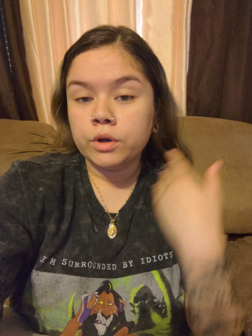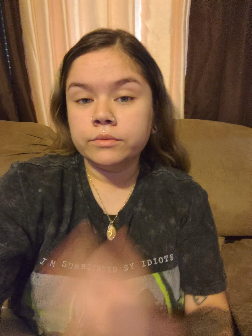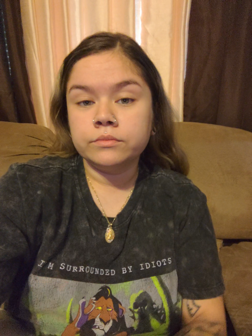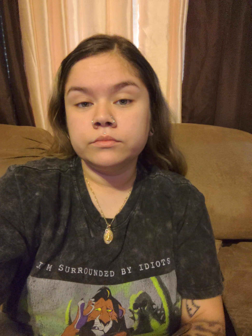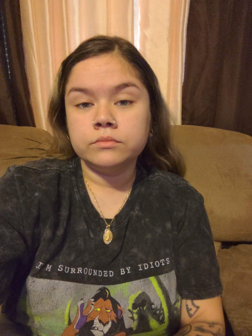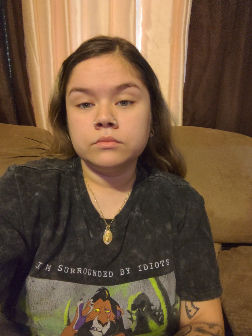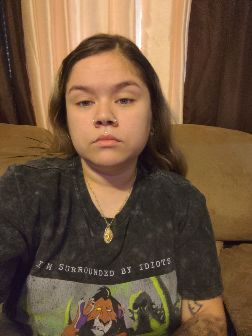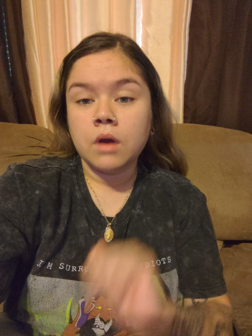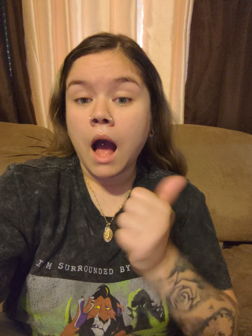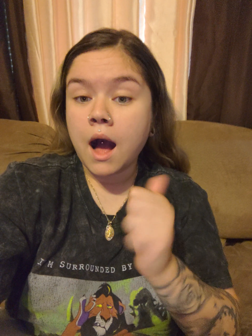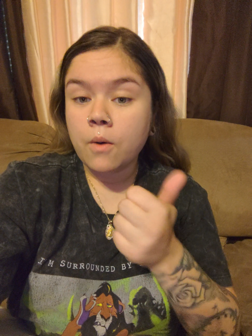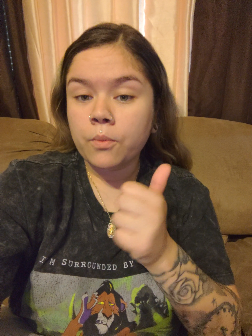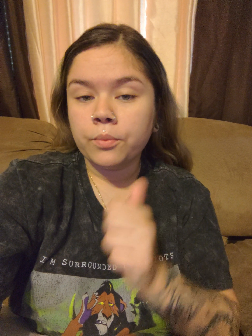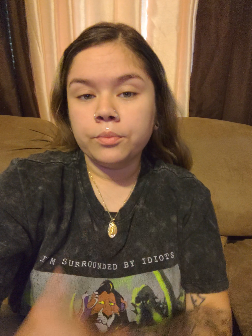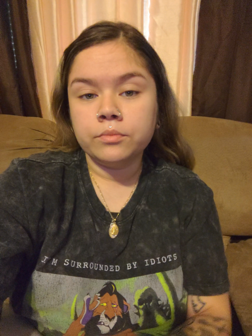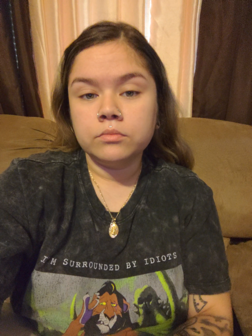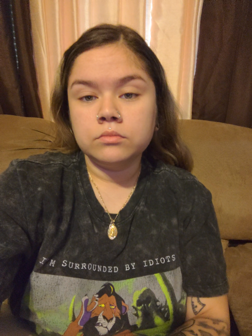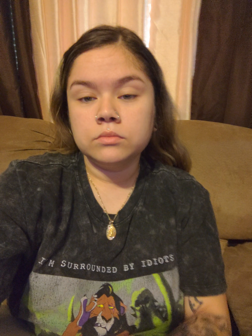how